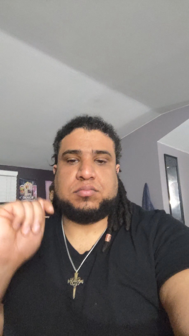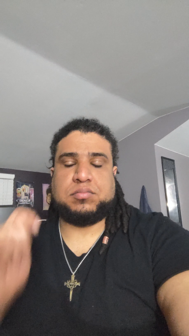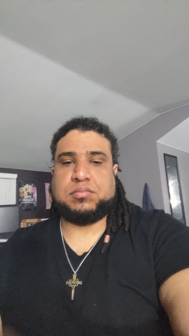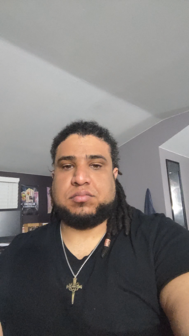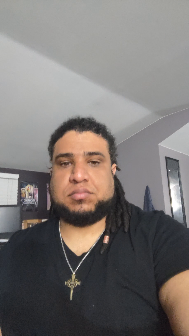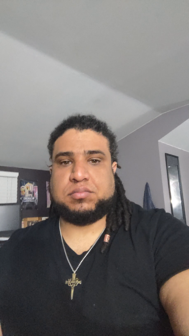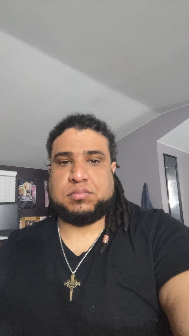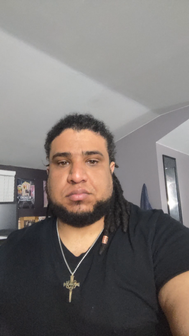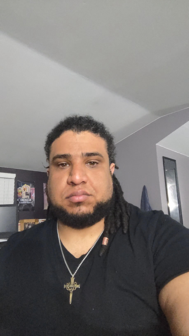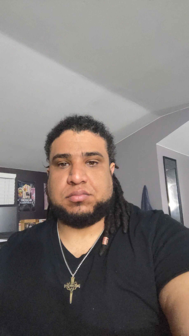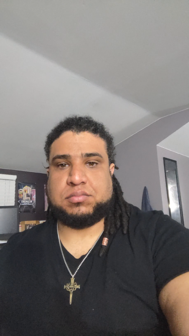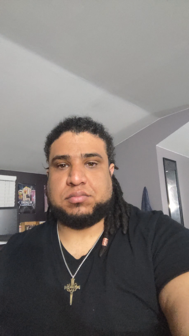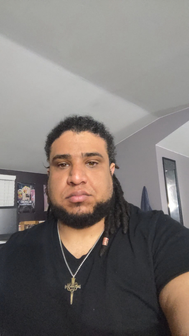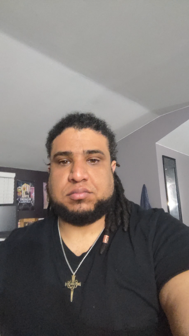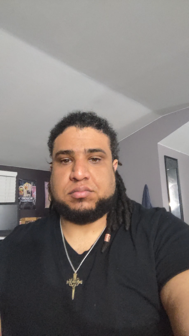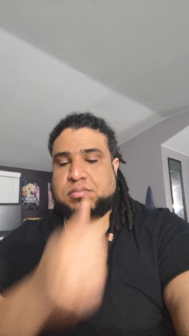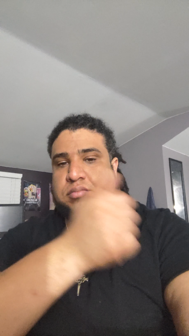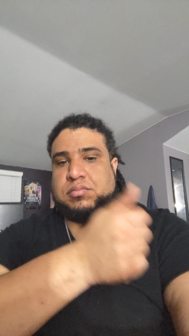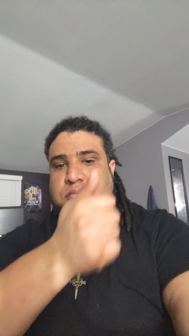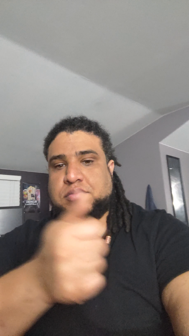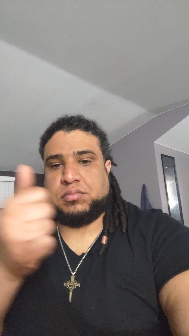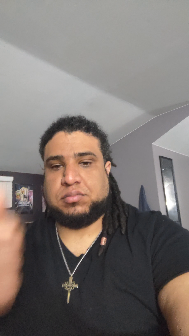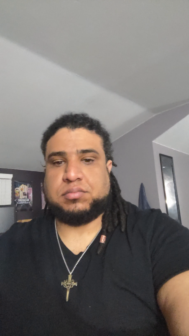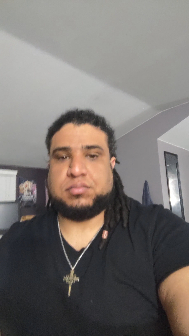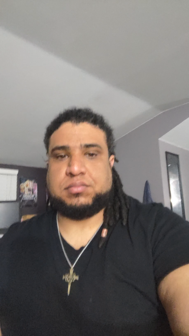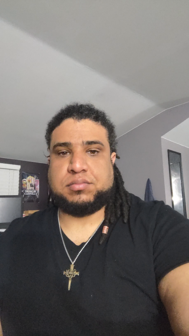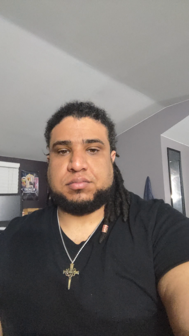each